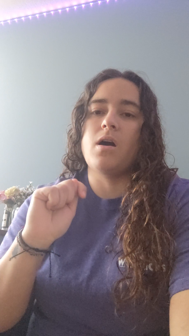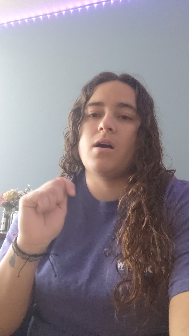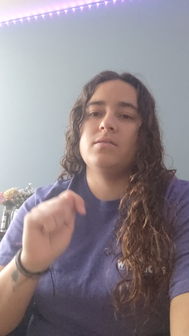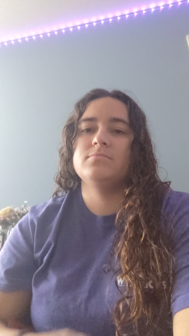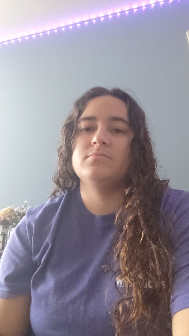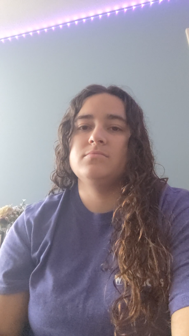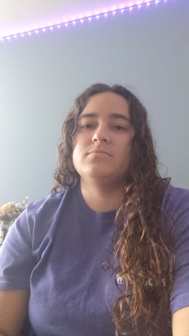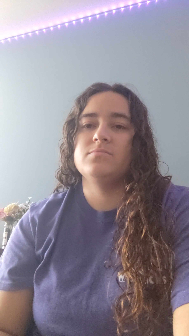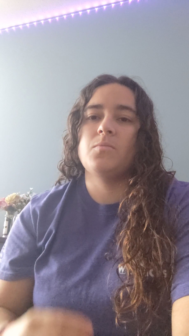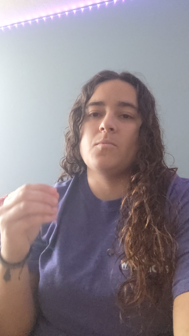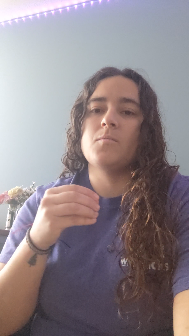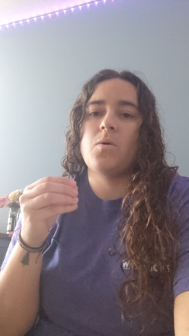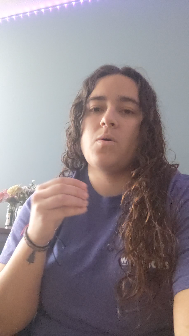more